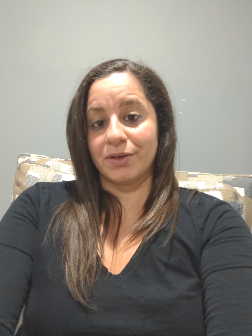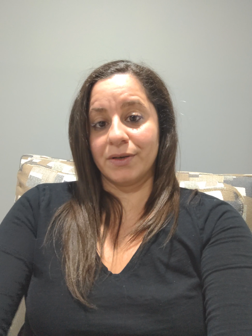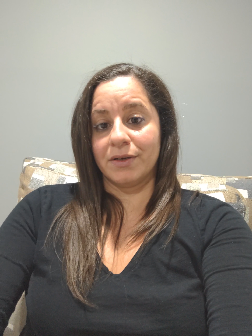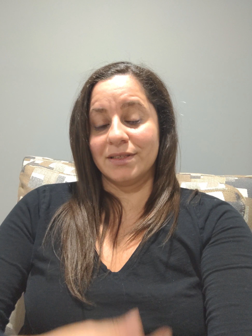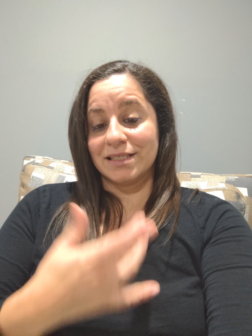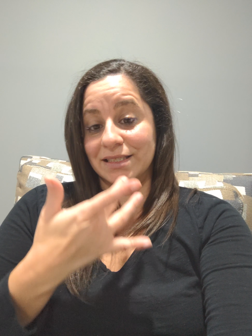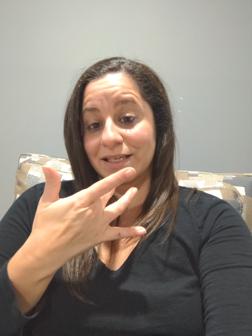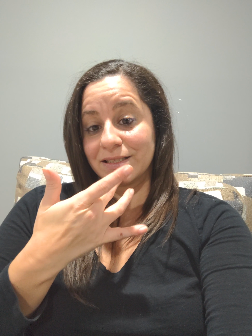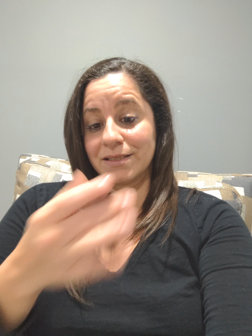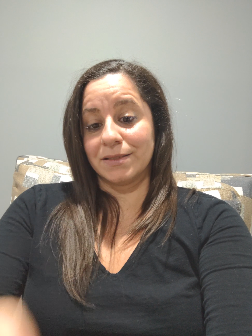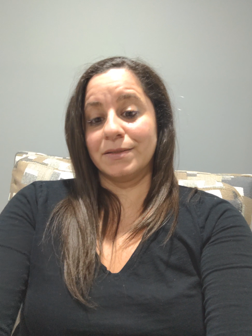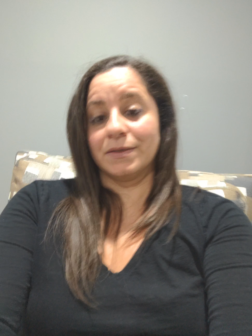taste